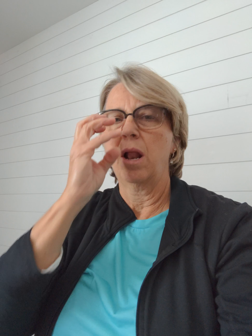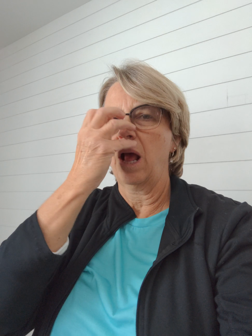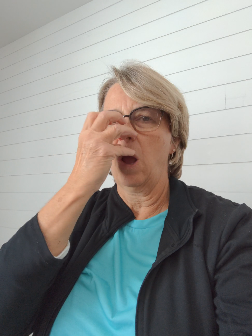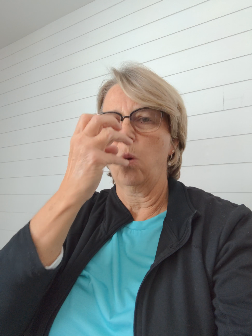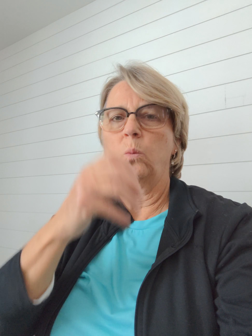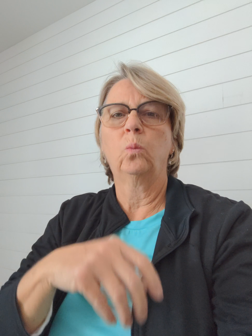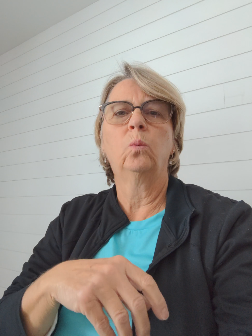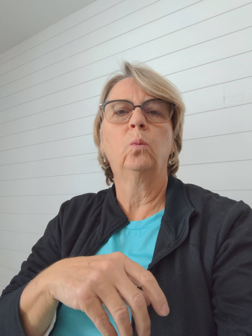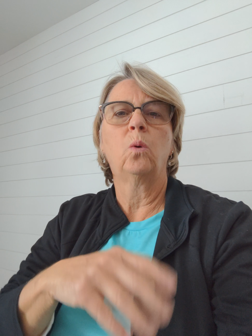clown